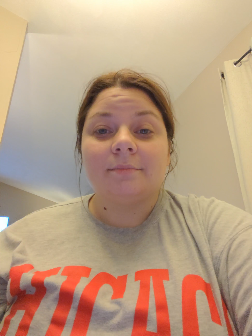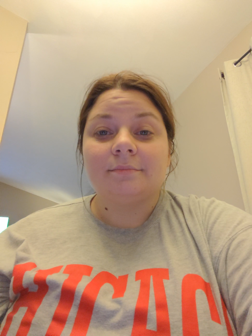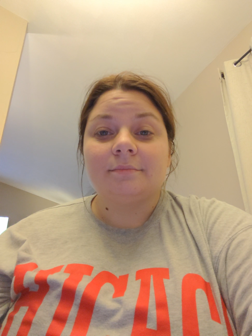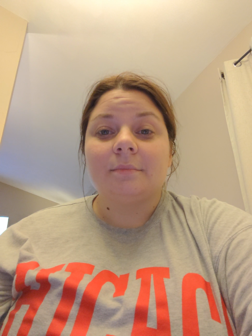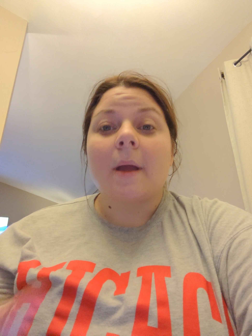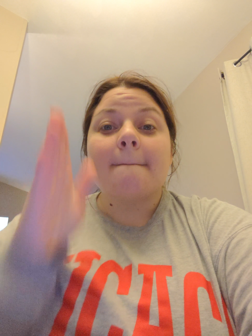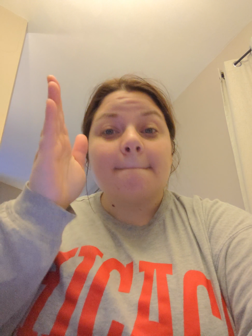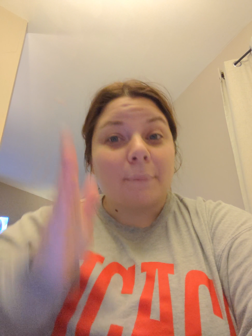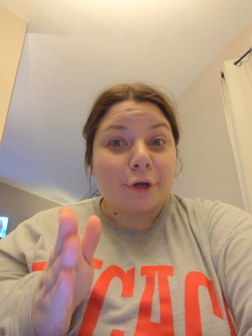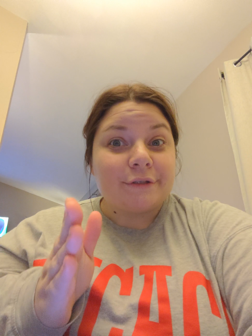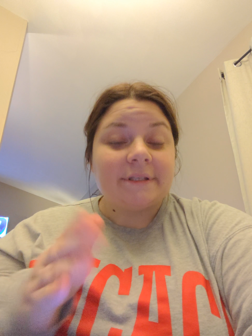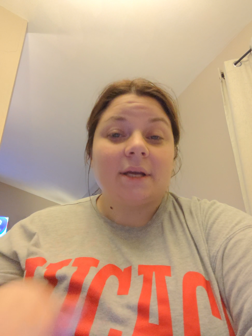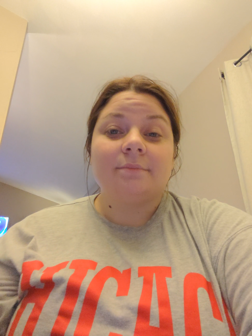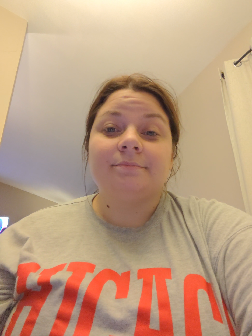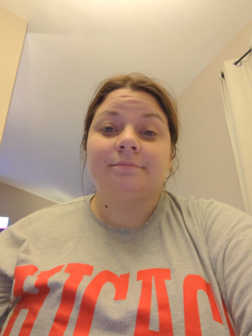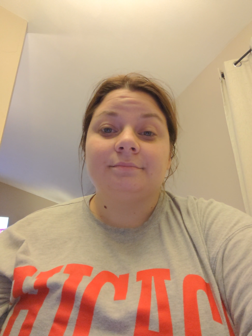person